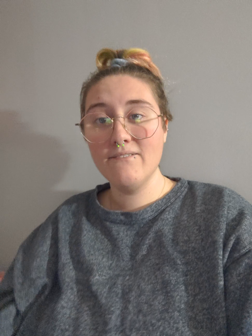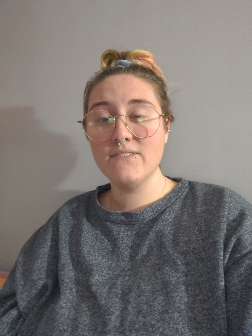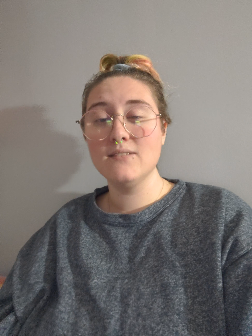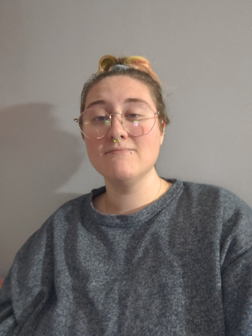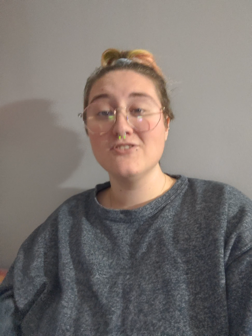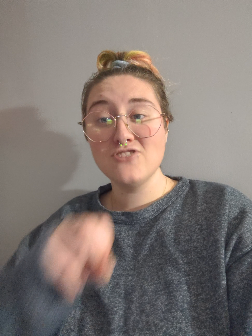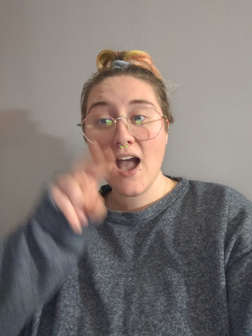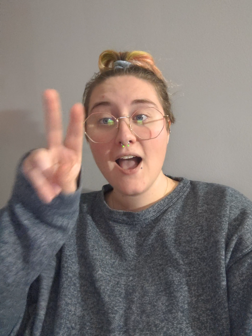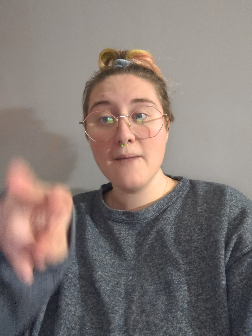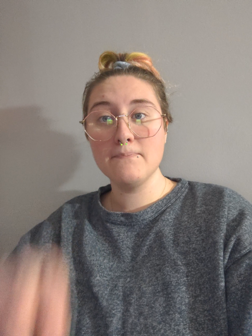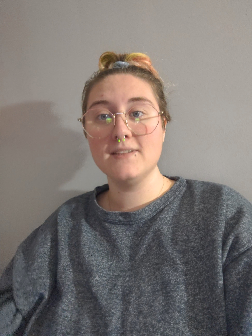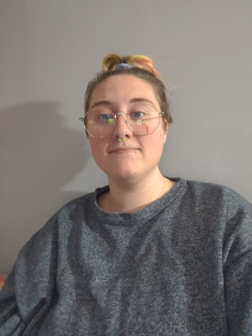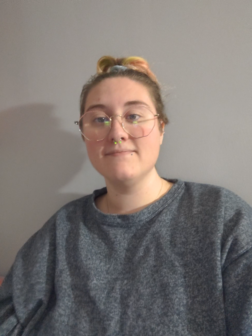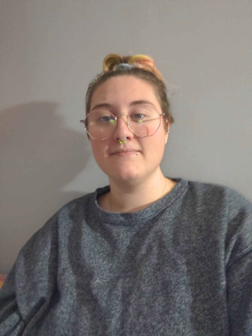jump